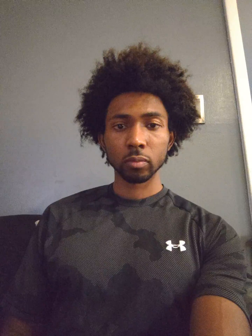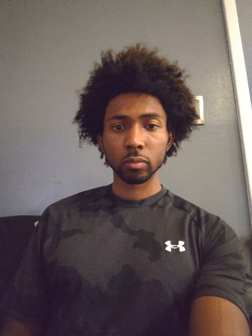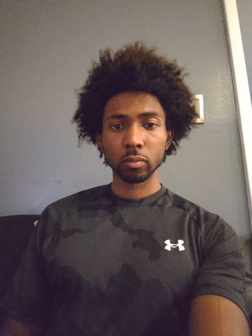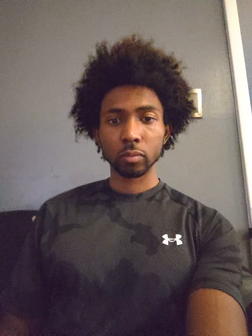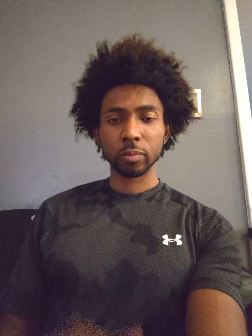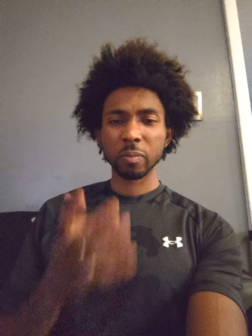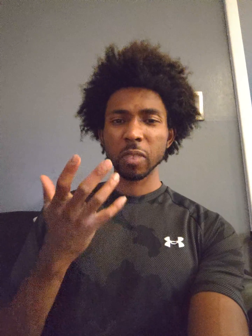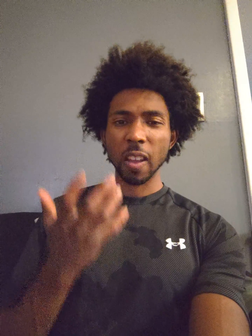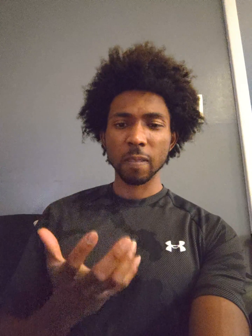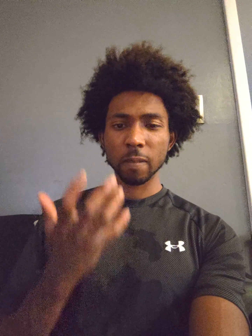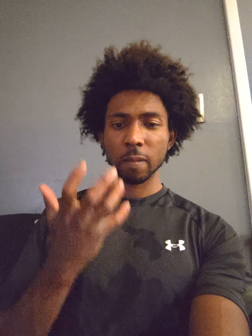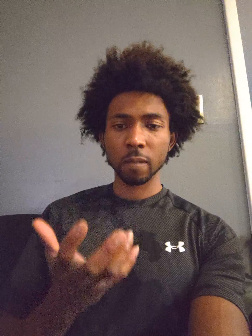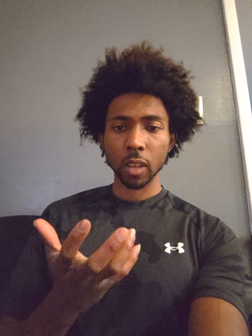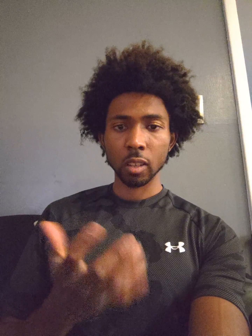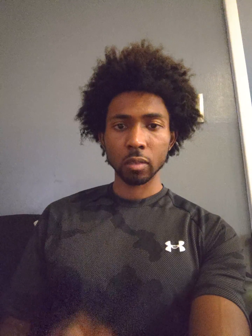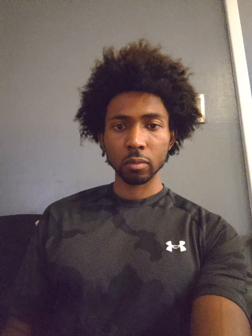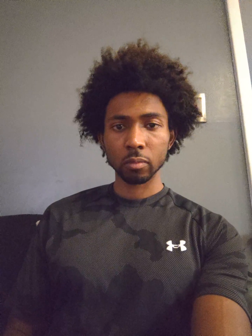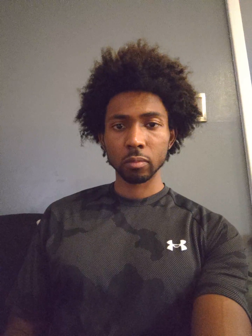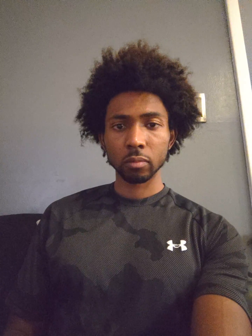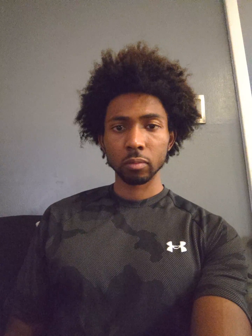heavy